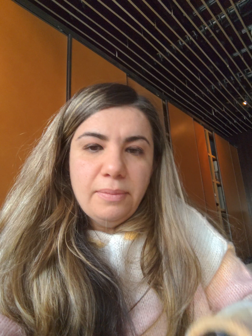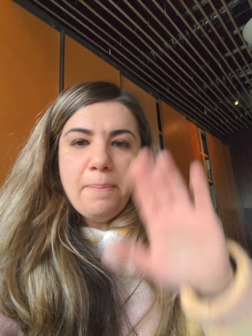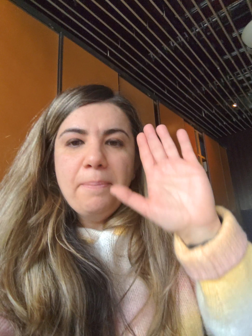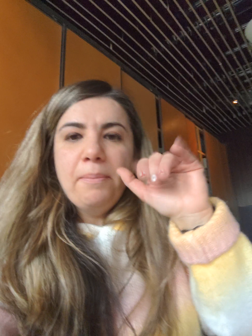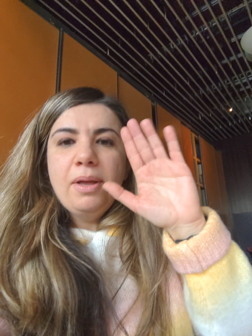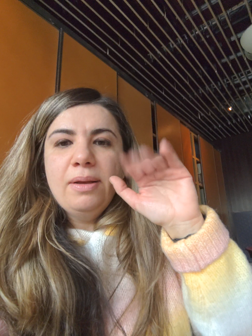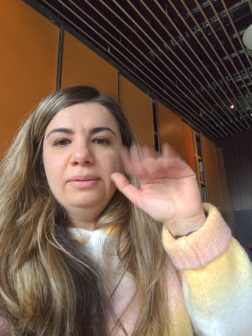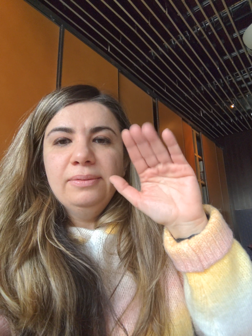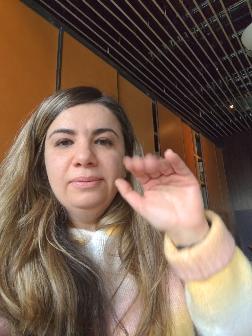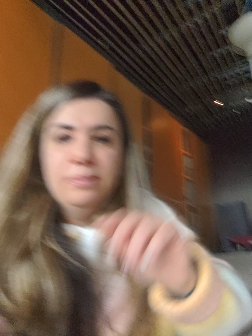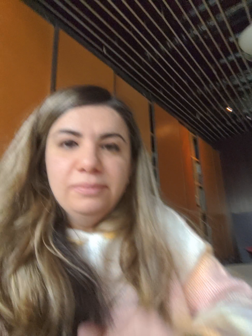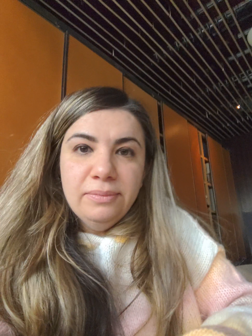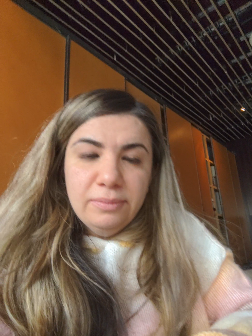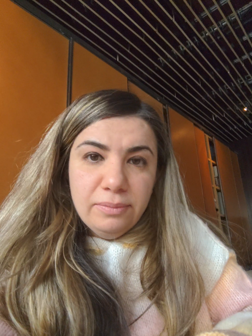bye